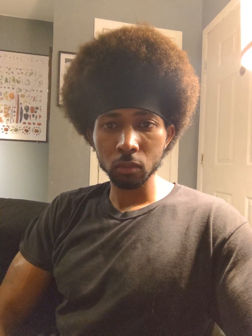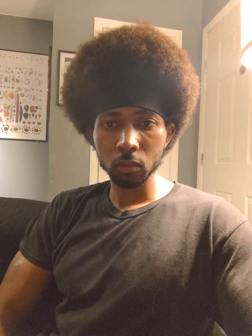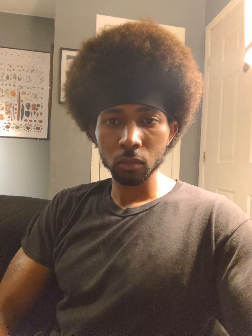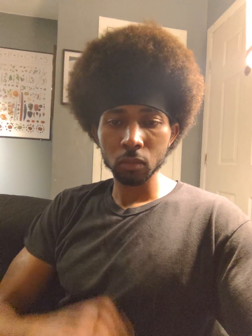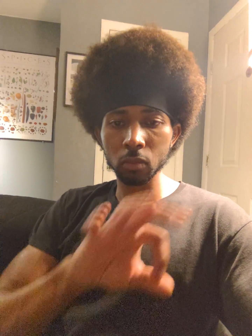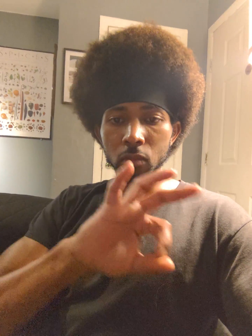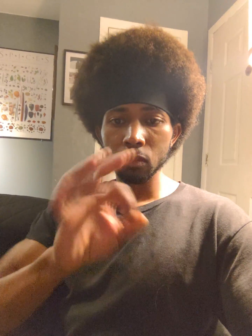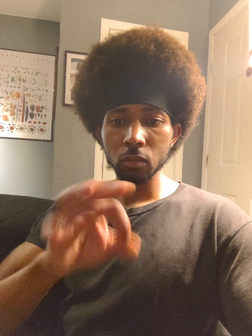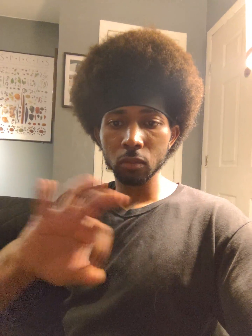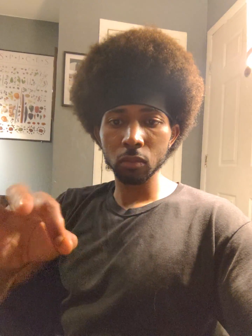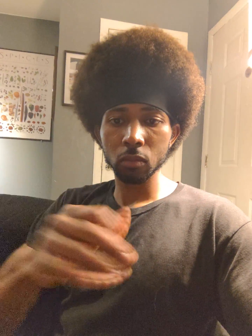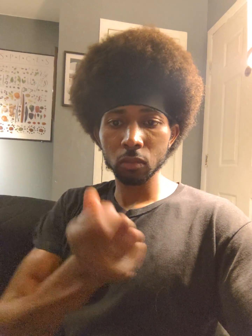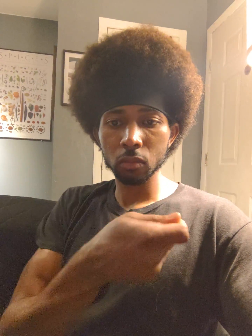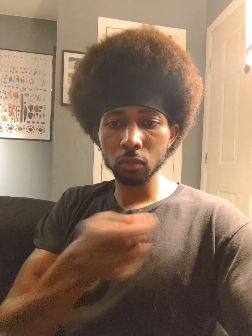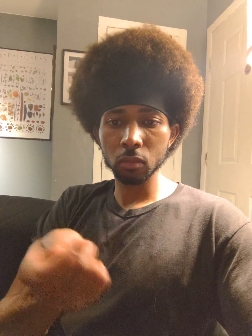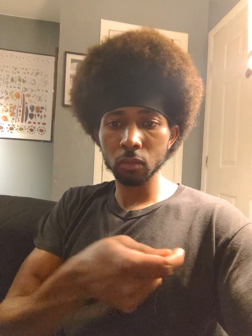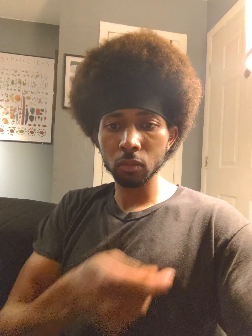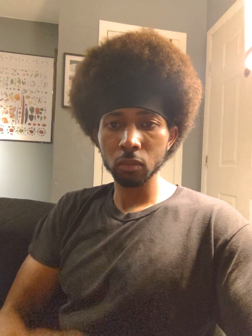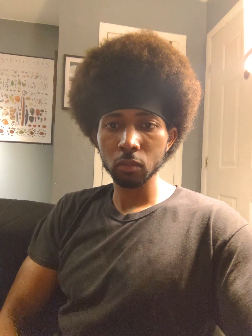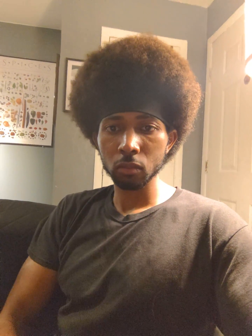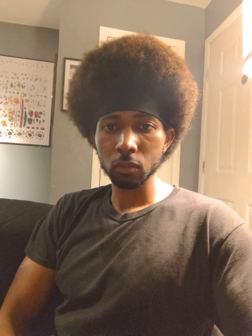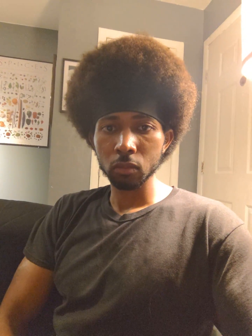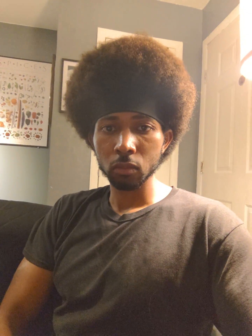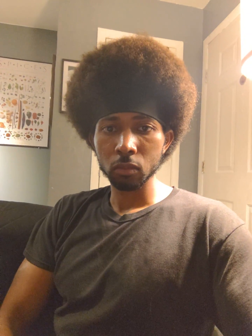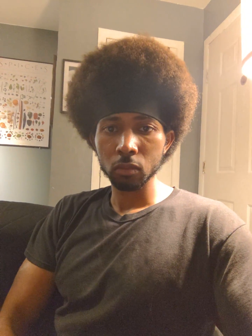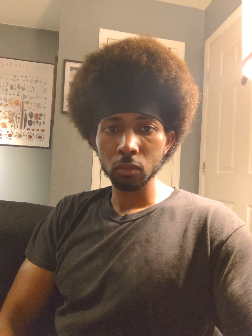hose